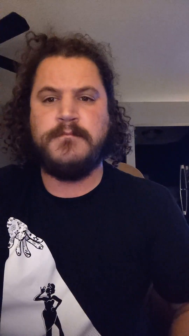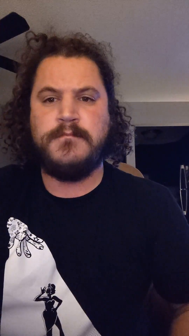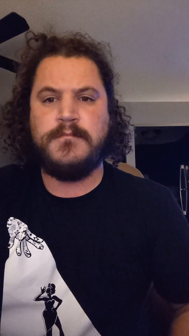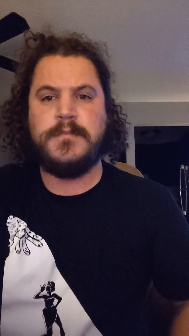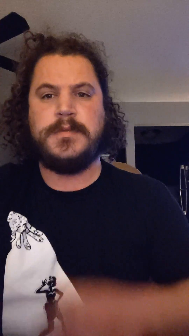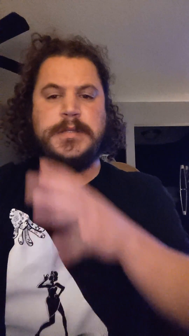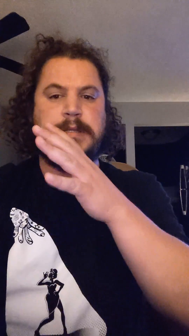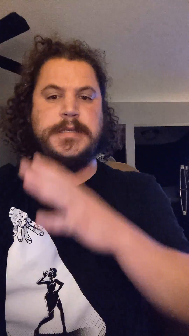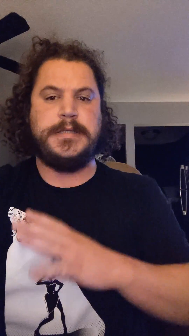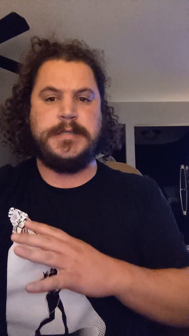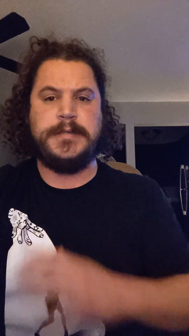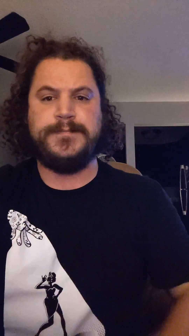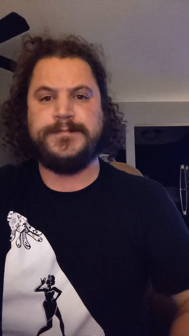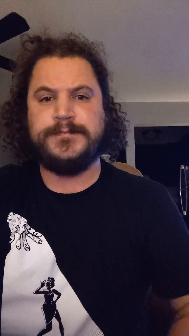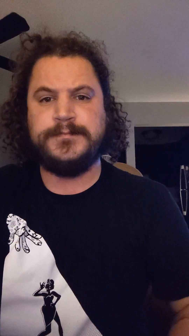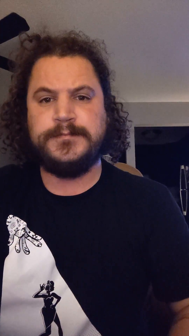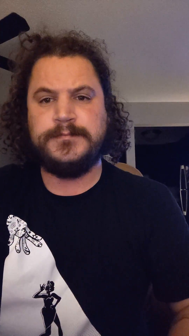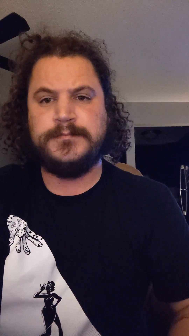lady